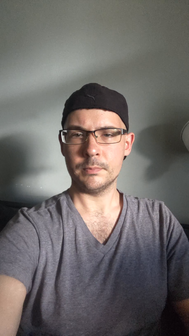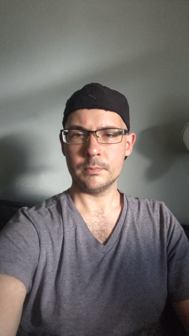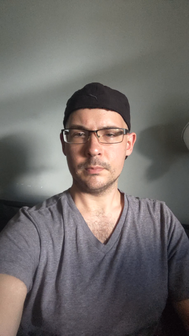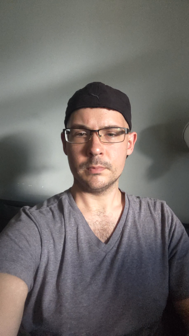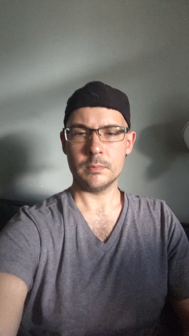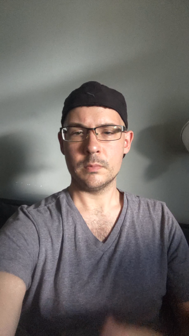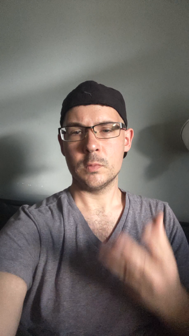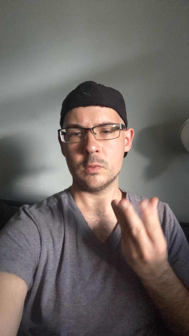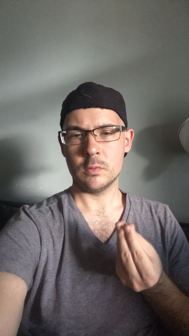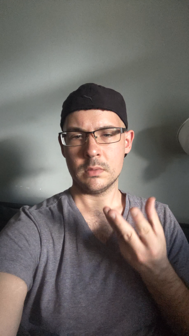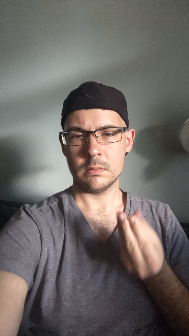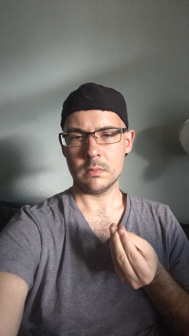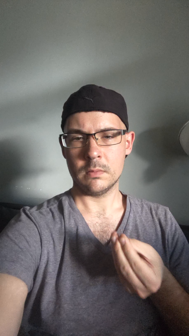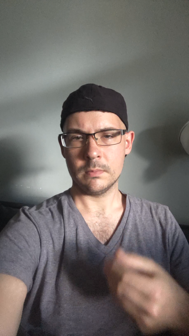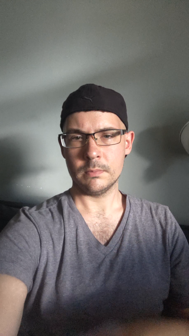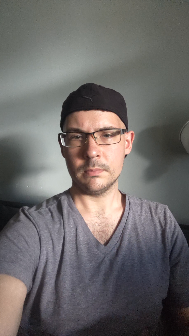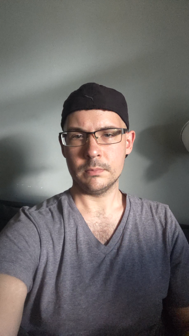gentle